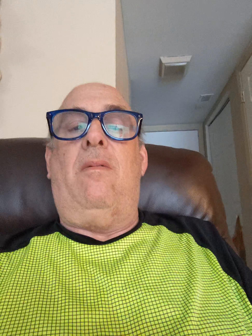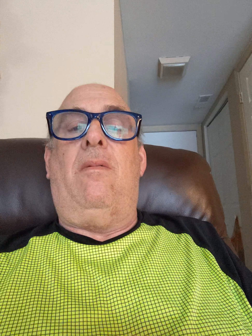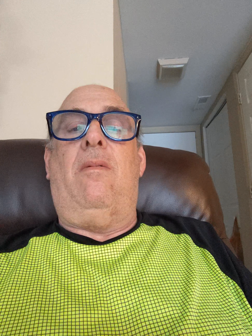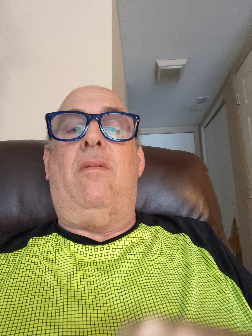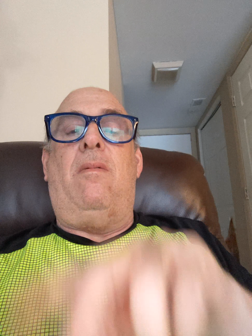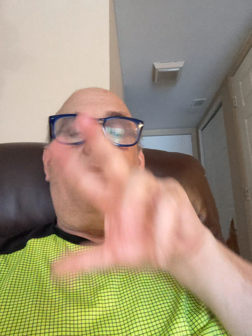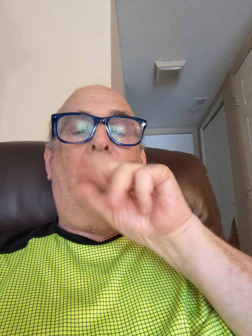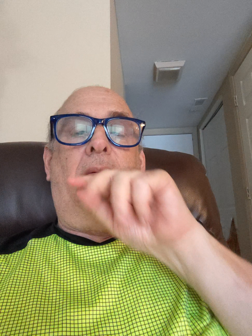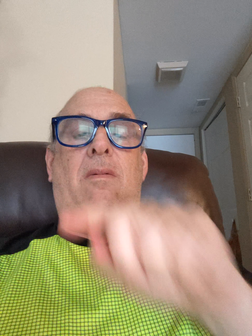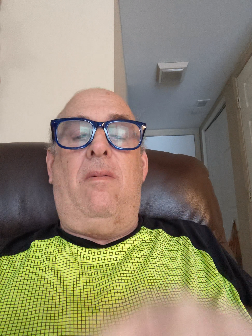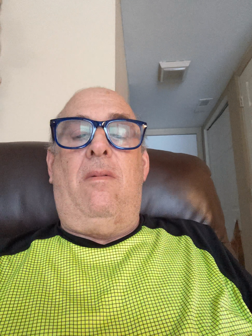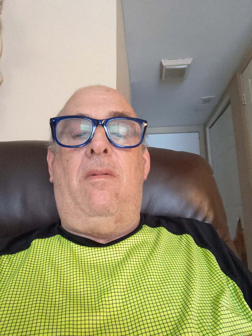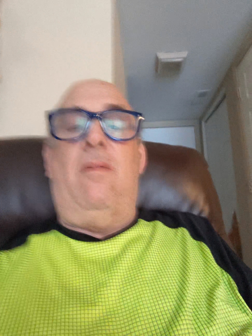duck